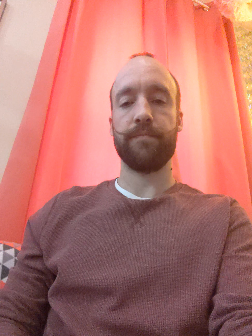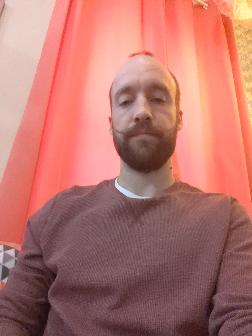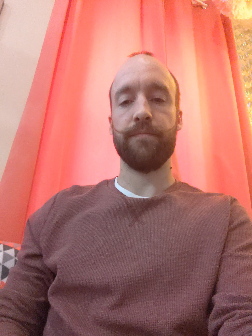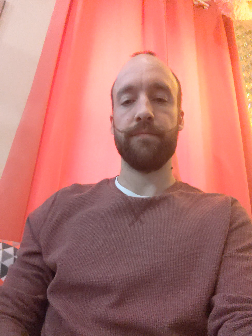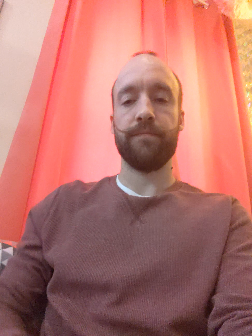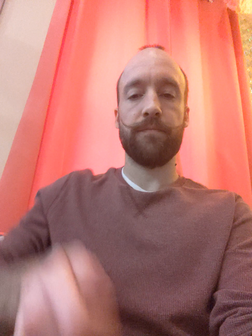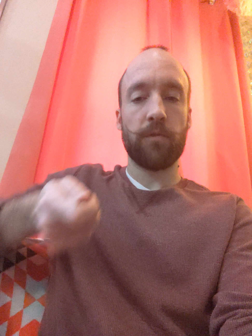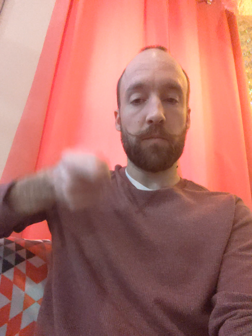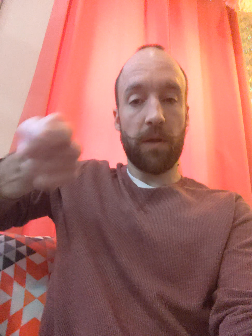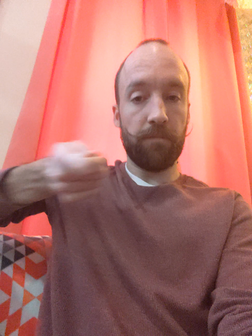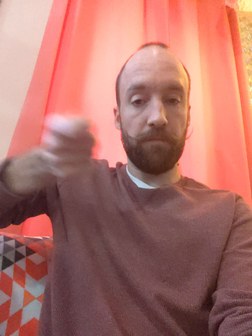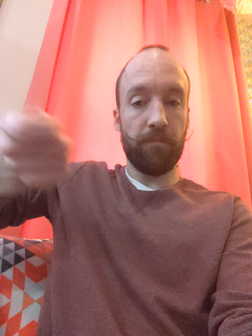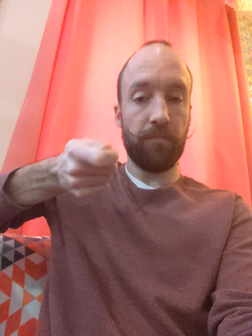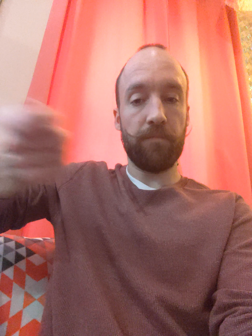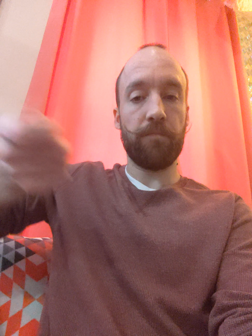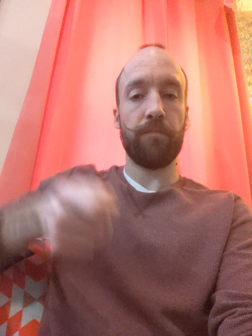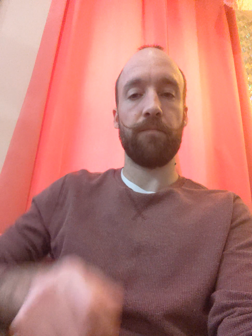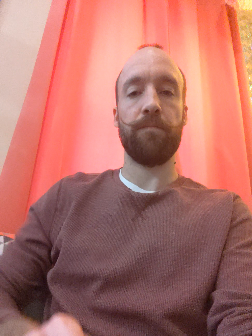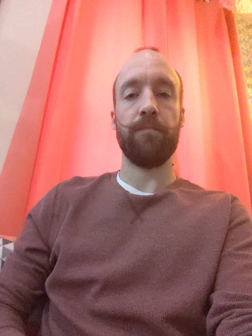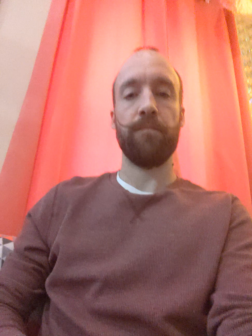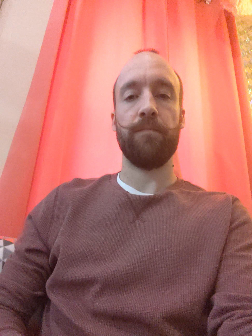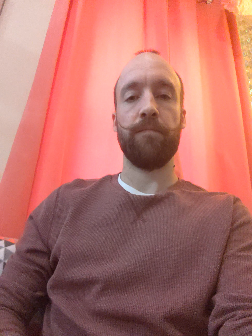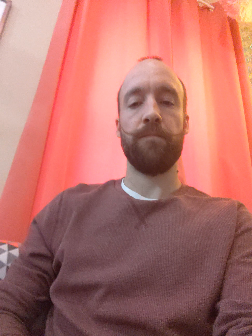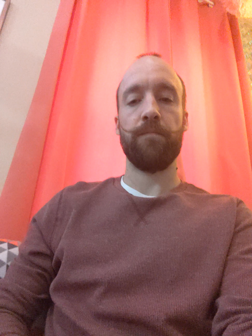vacuum